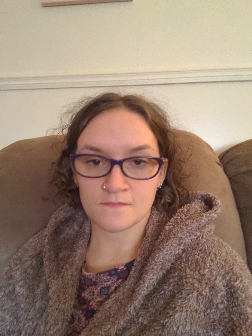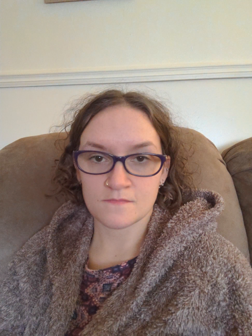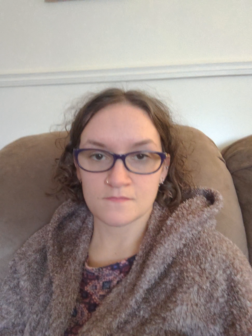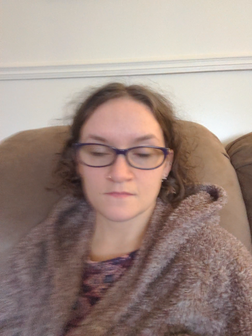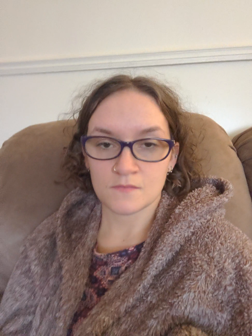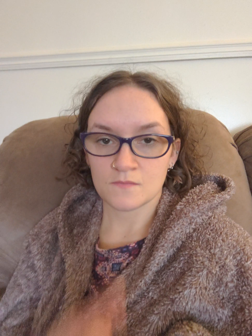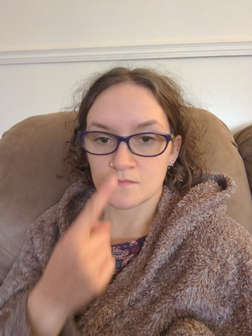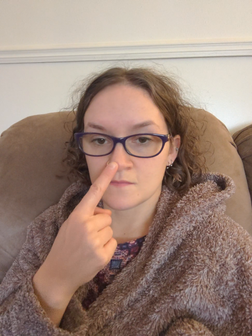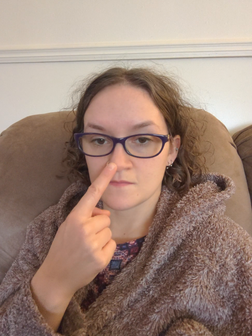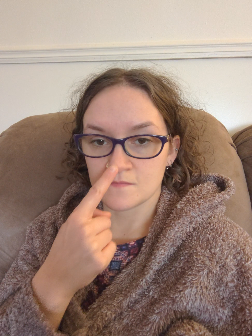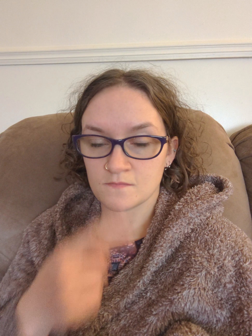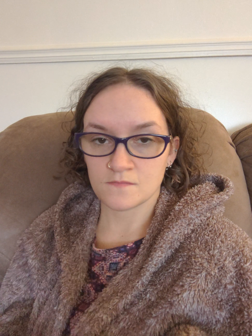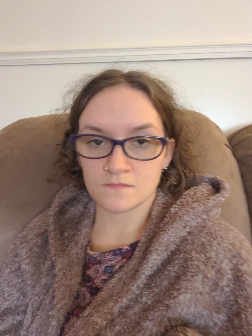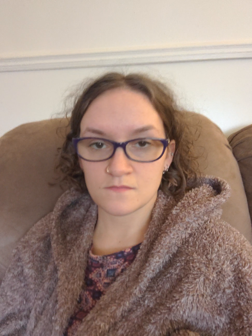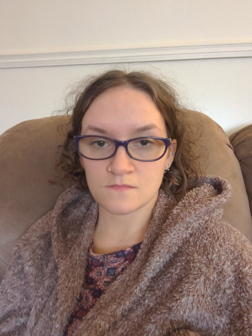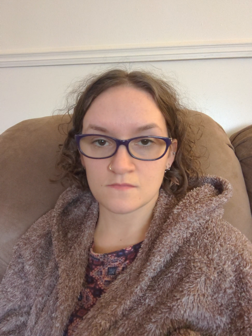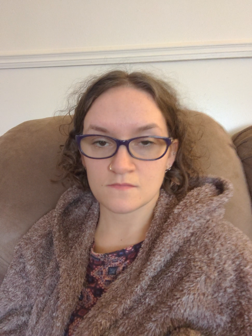nose